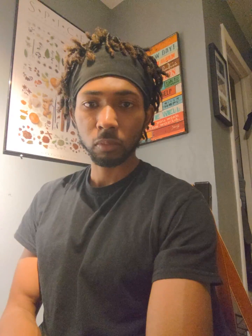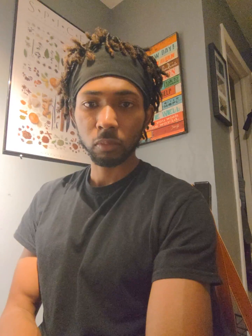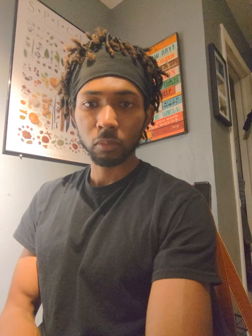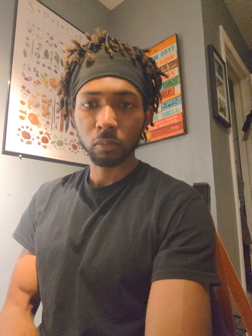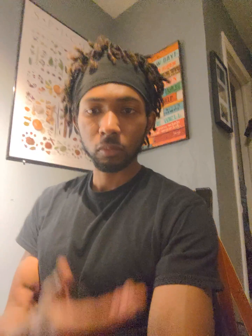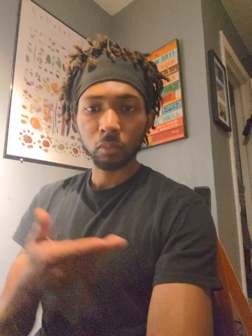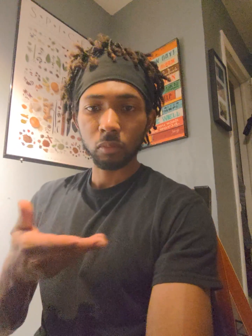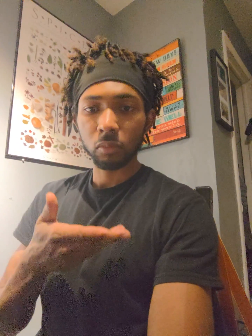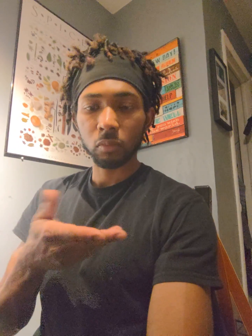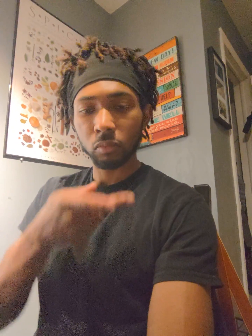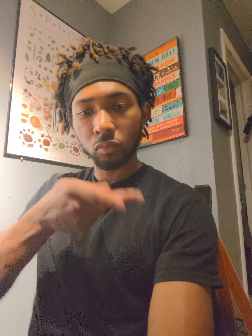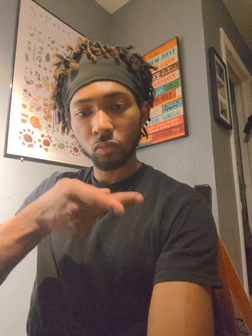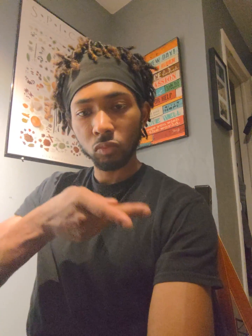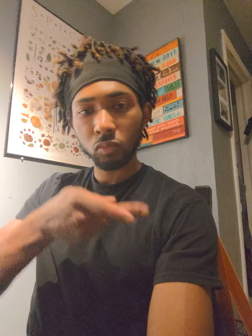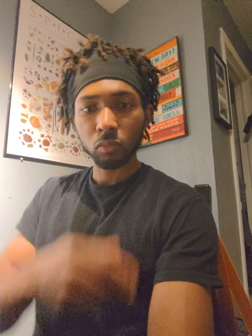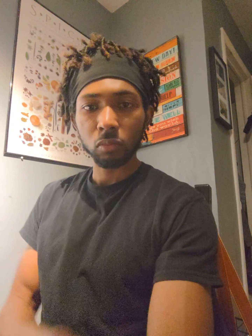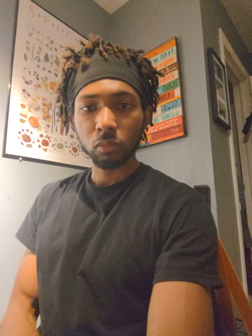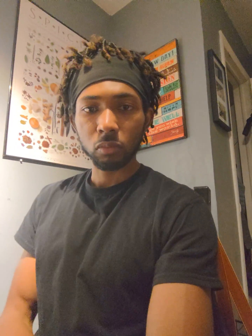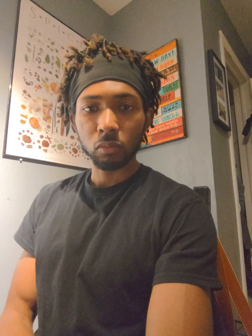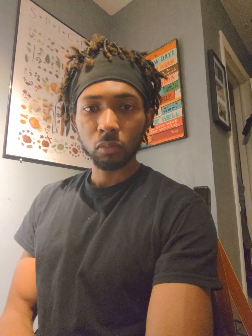babysitter